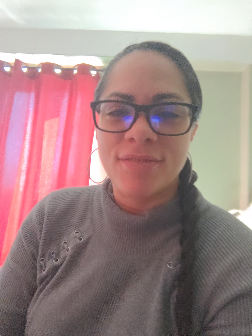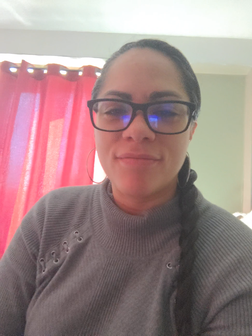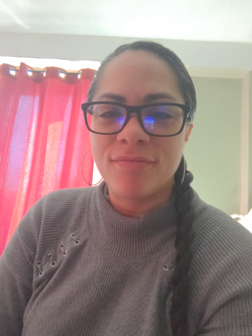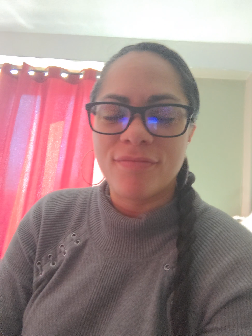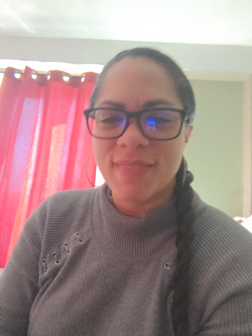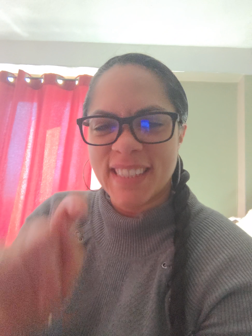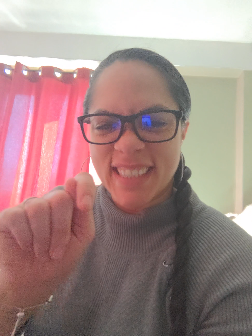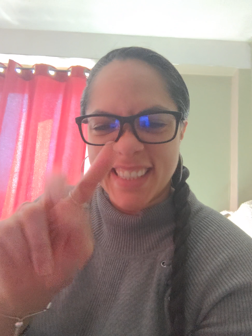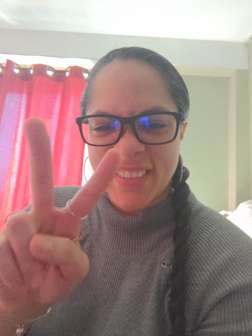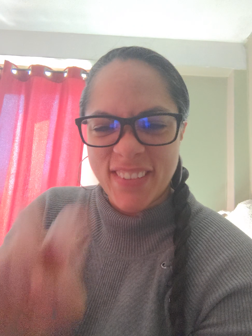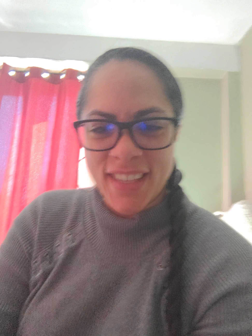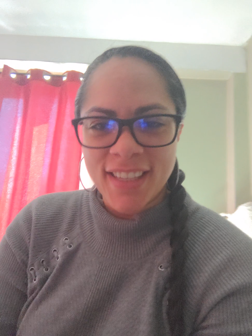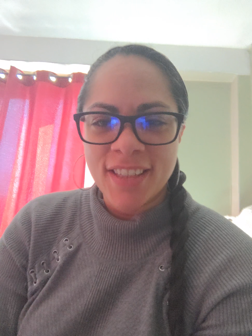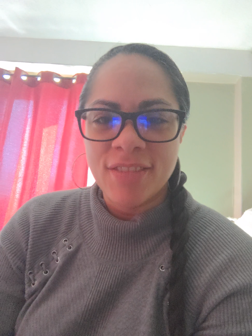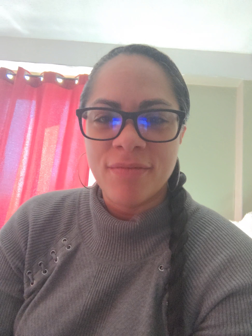TV